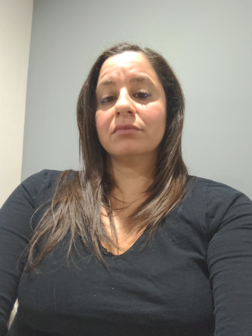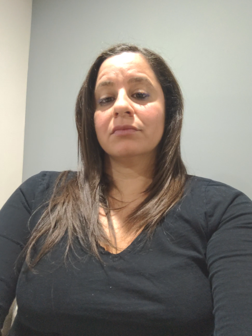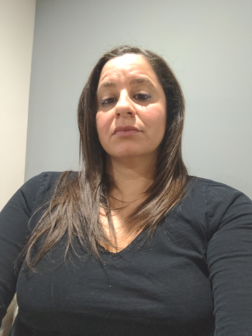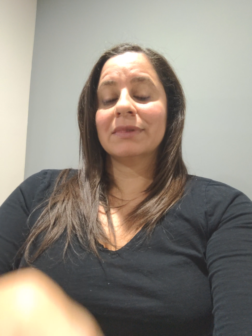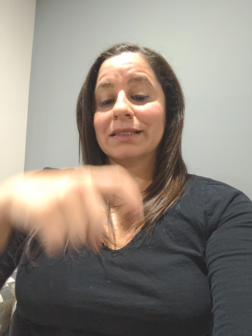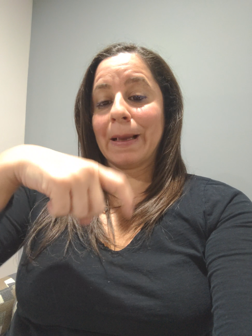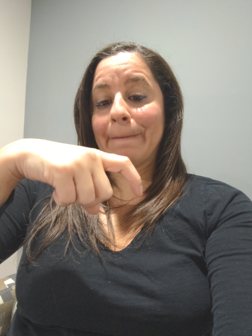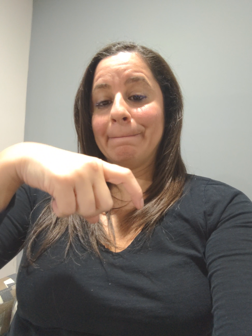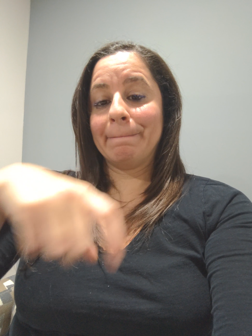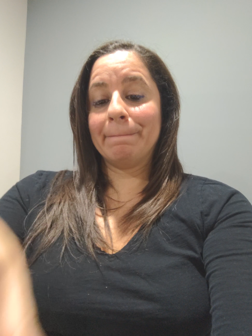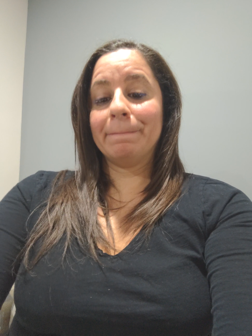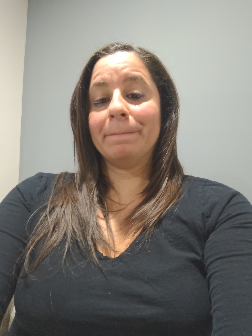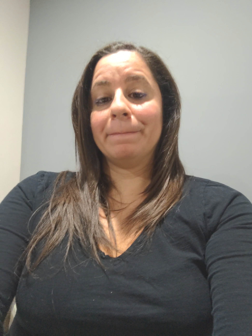time